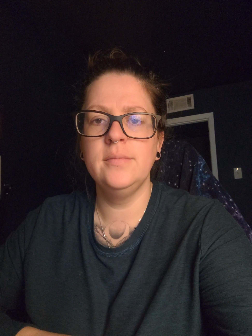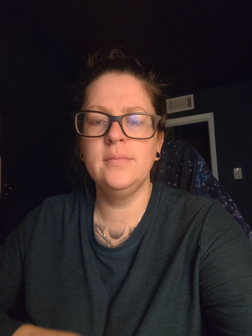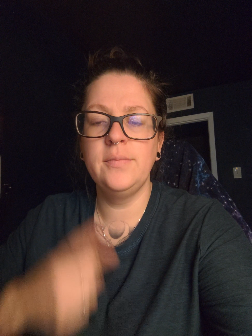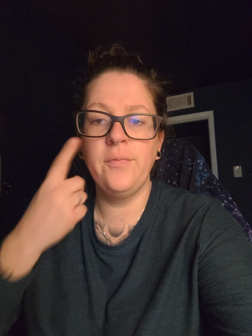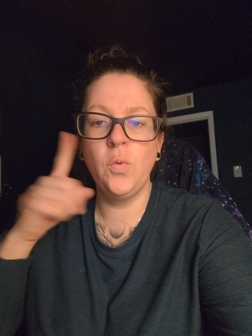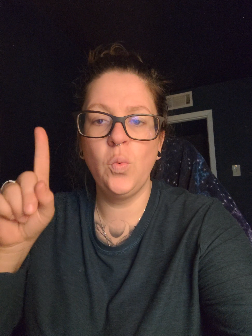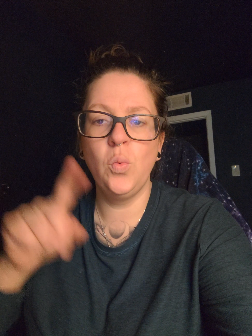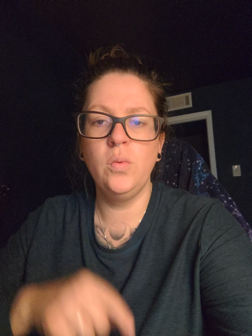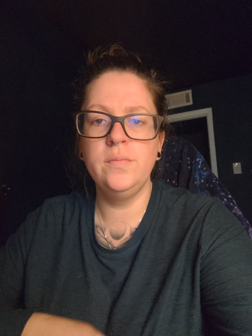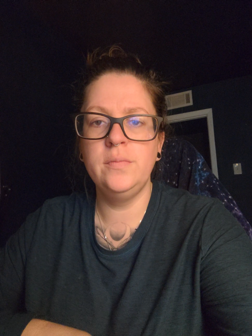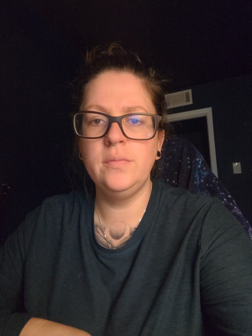for